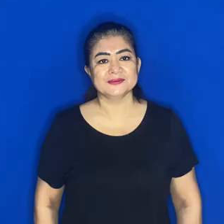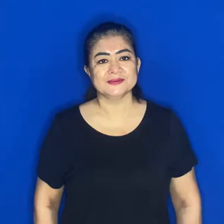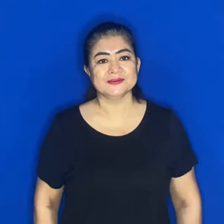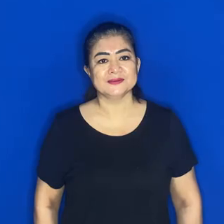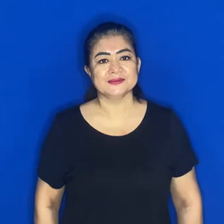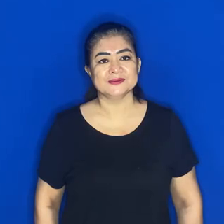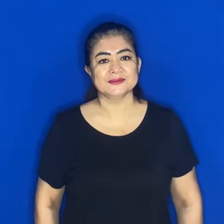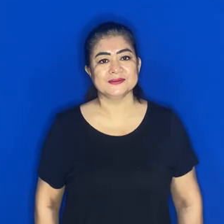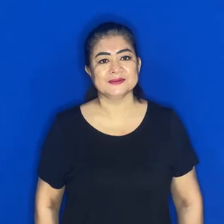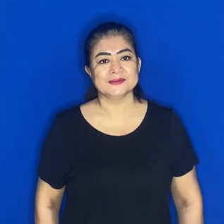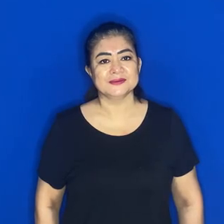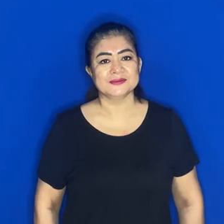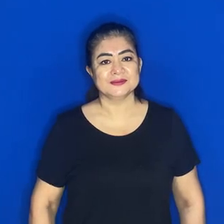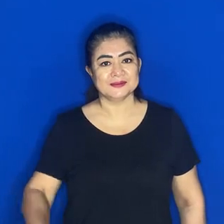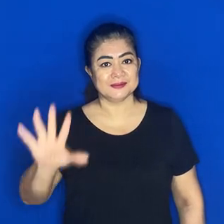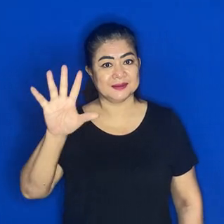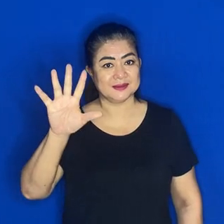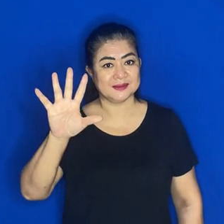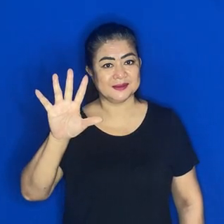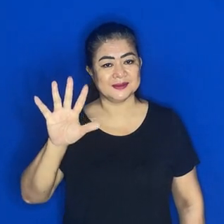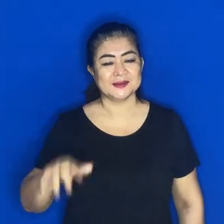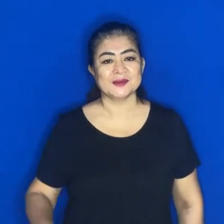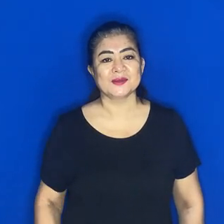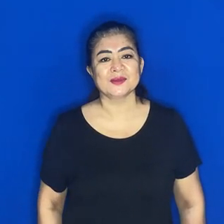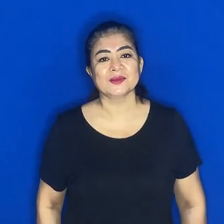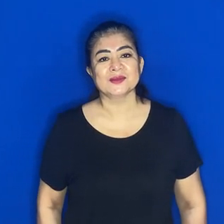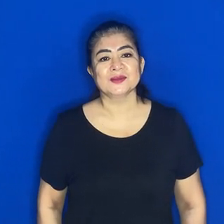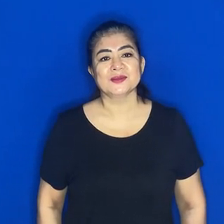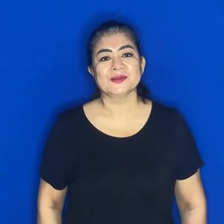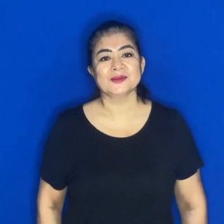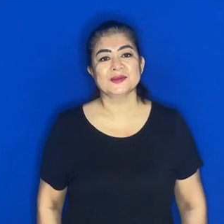five